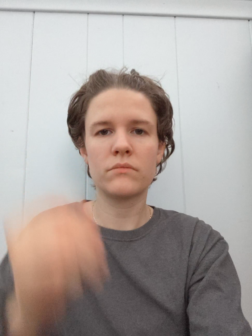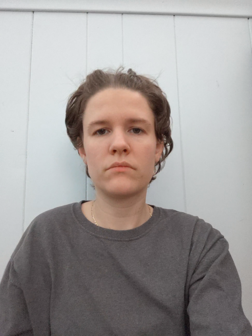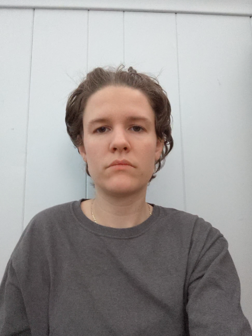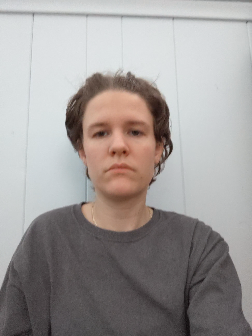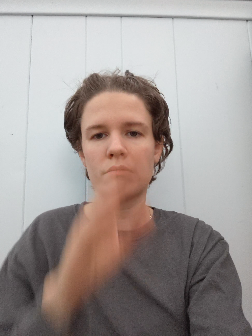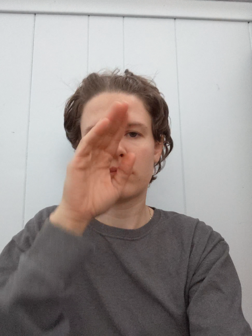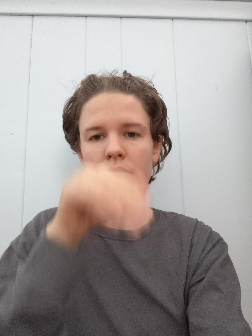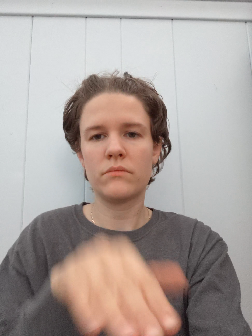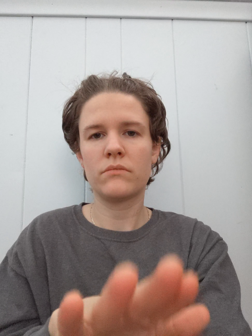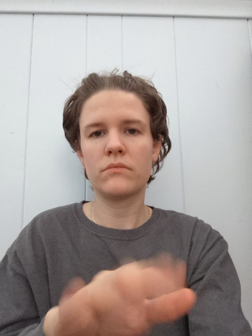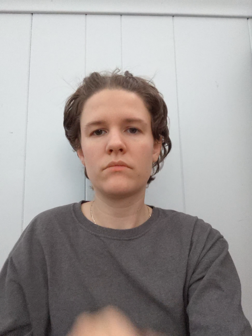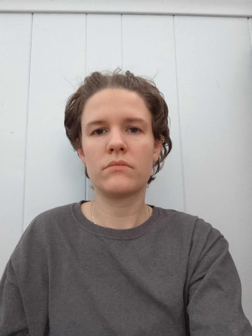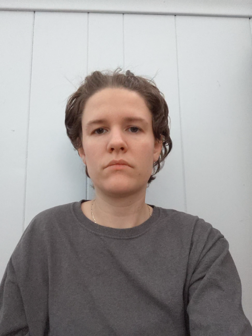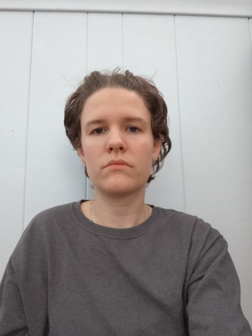elephant